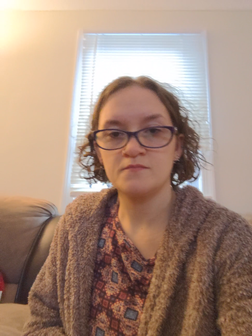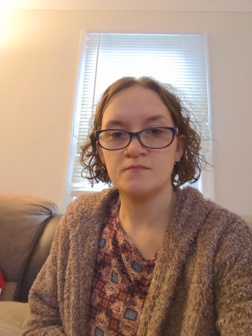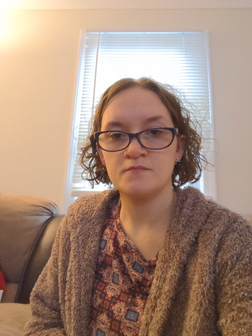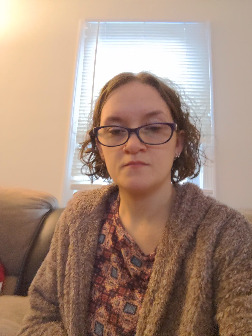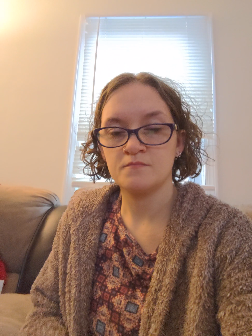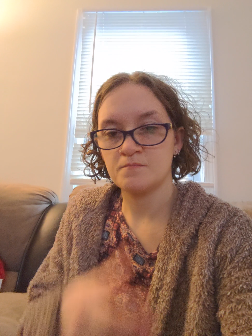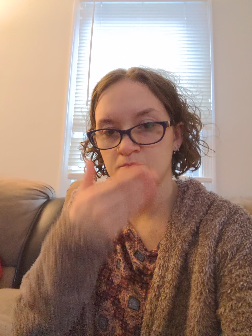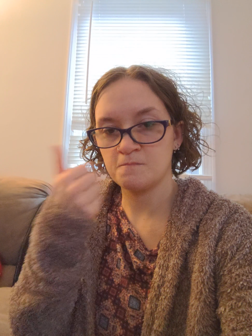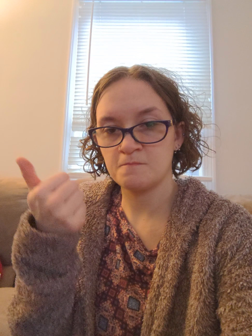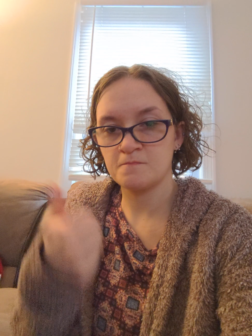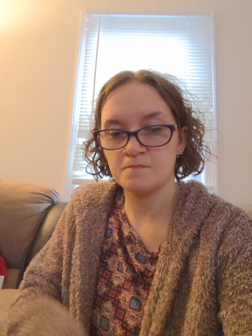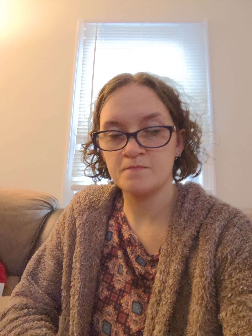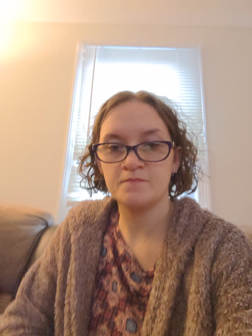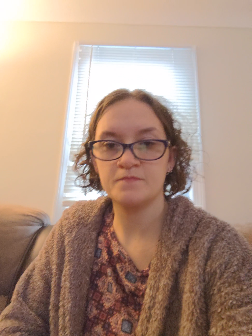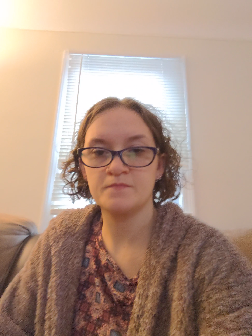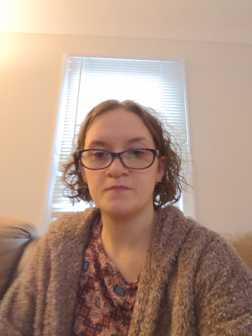better